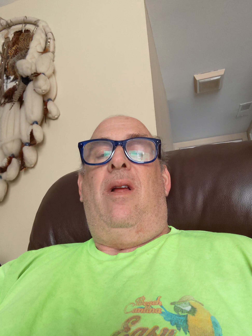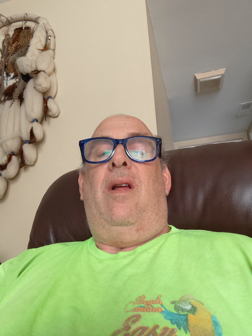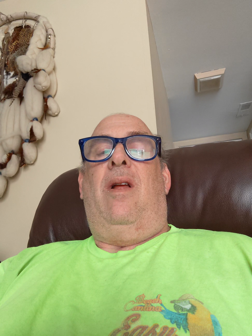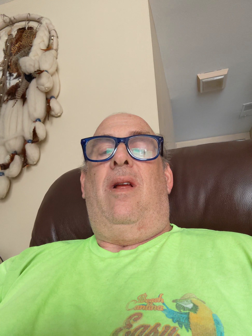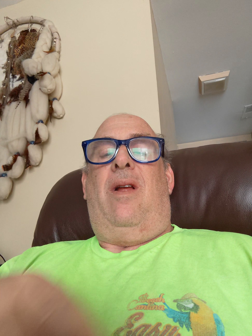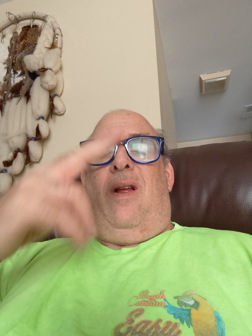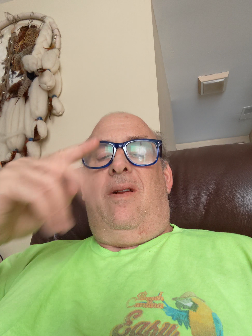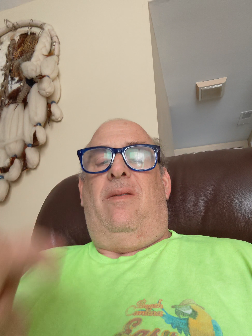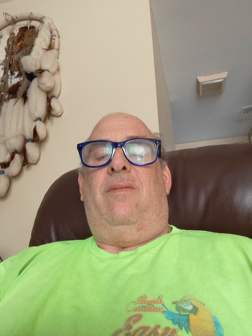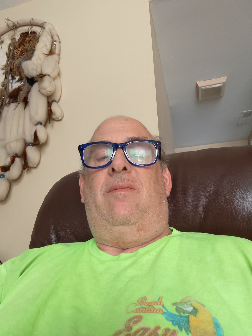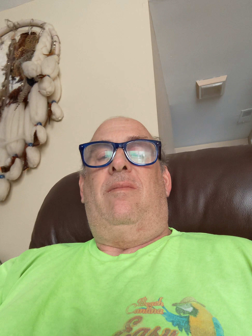high